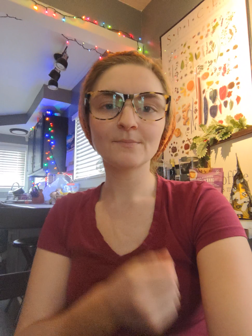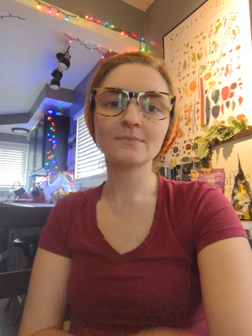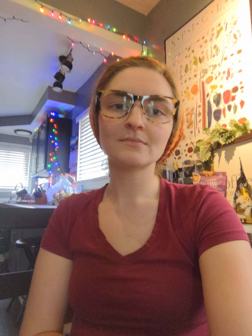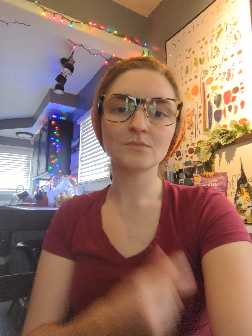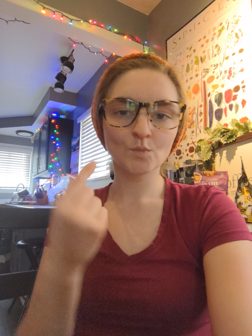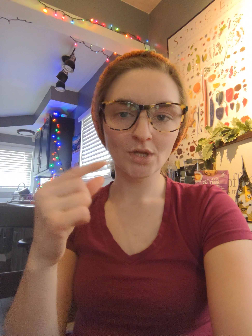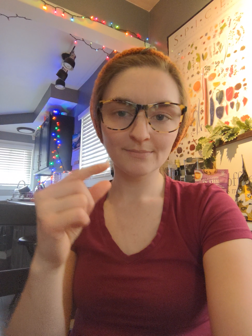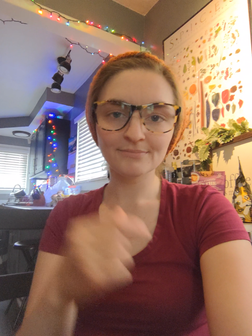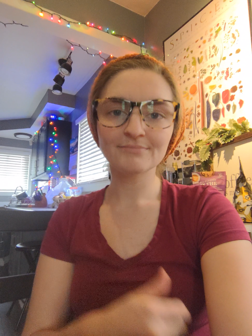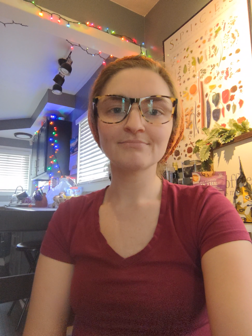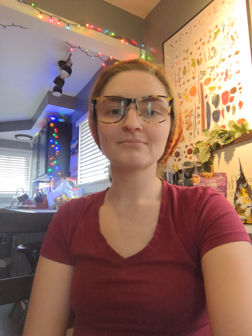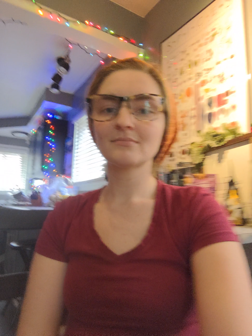green